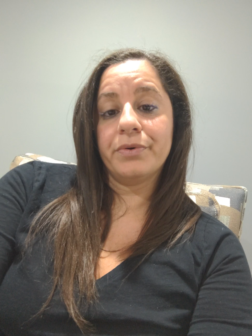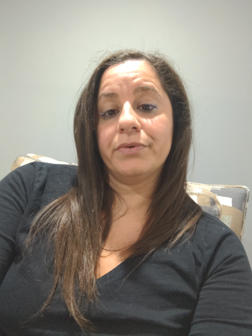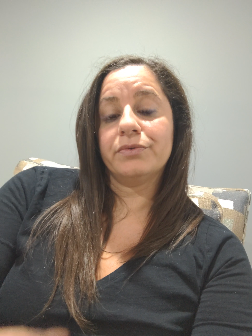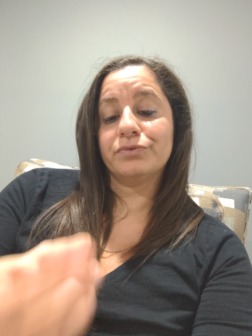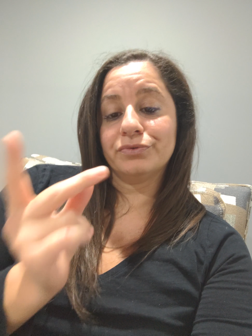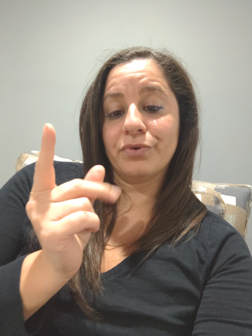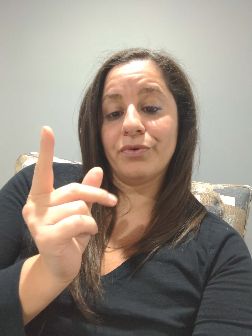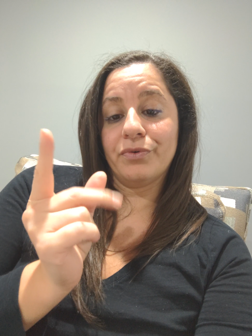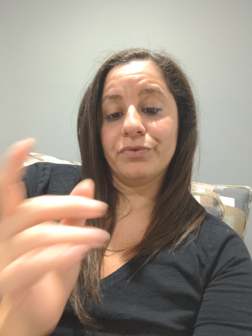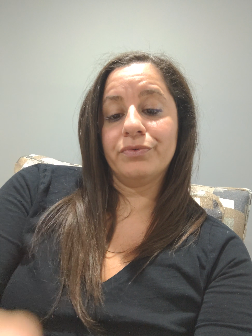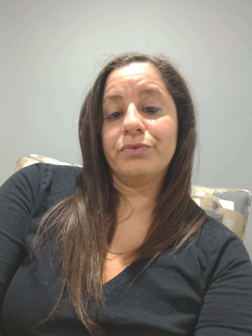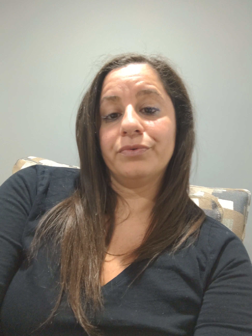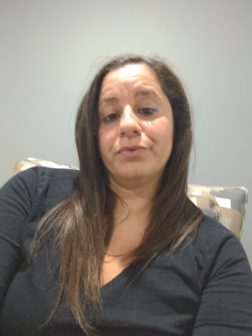dog